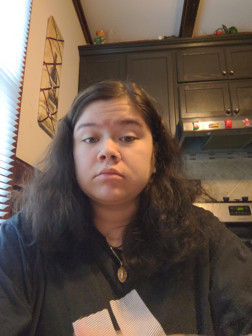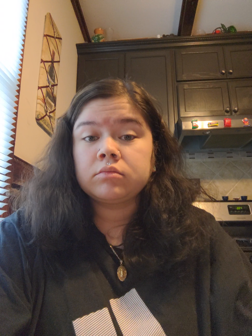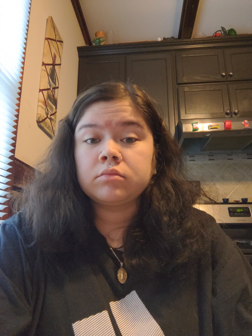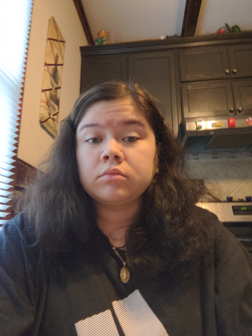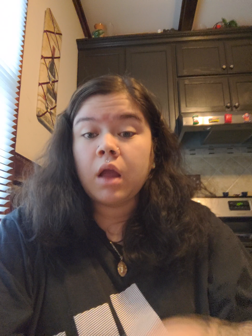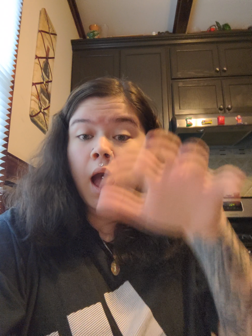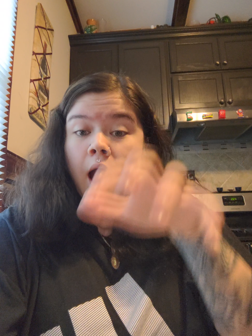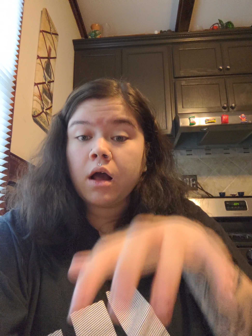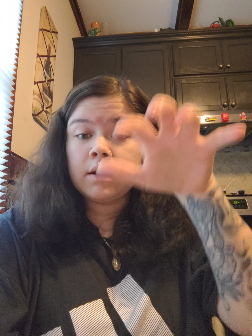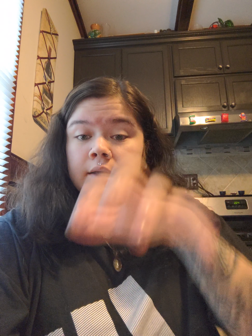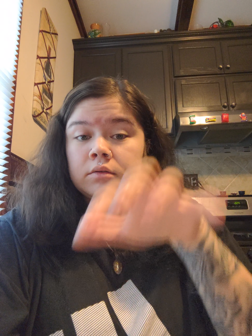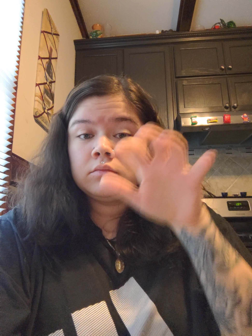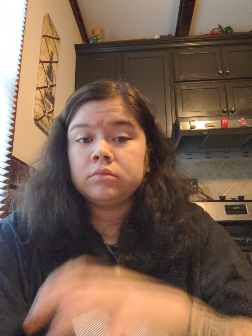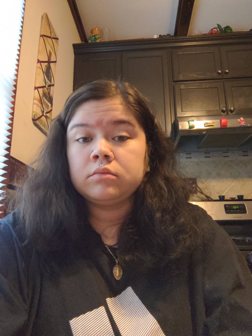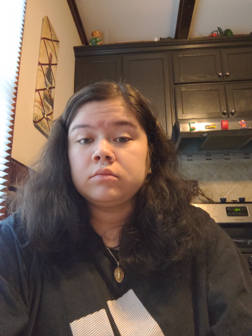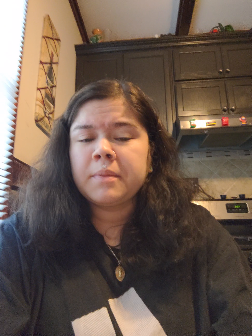alligator